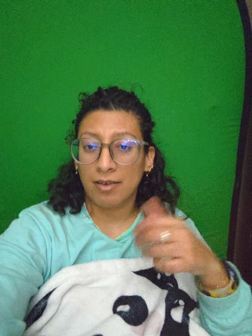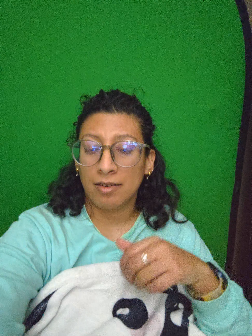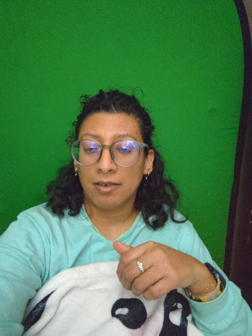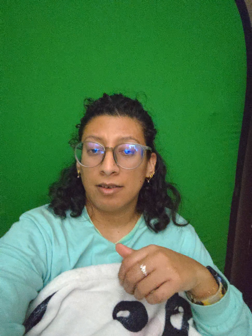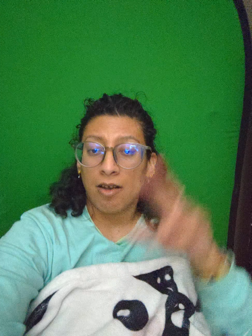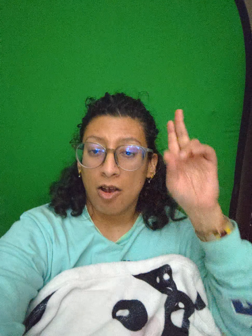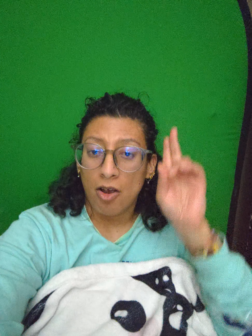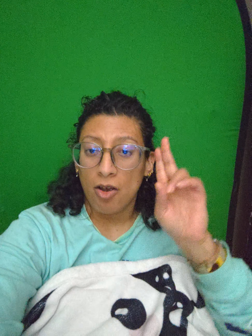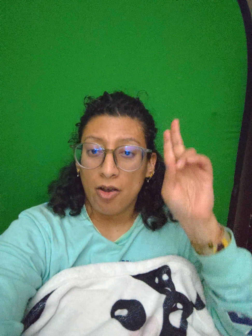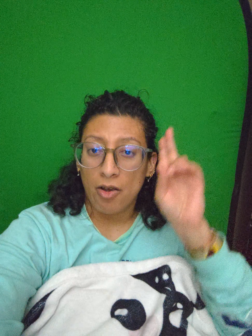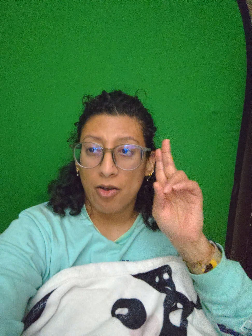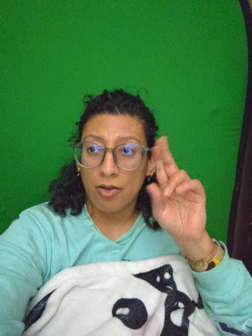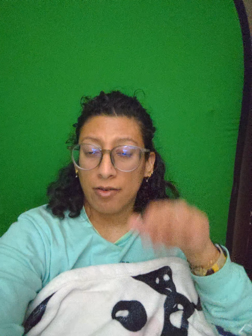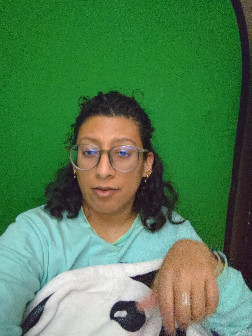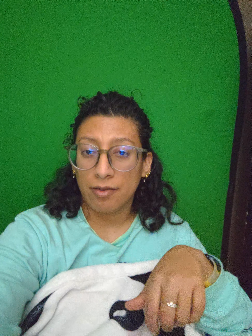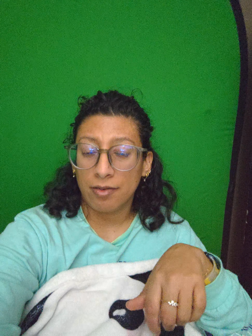uncle